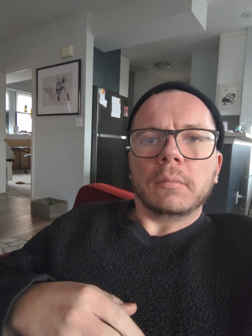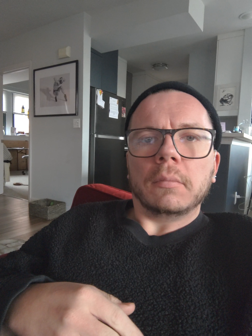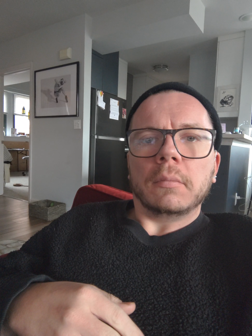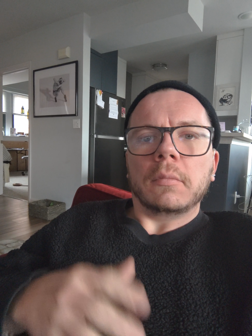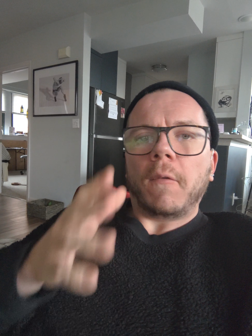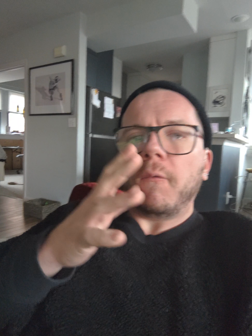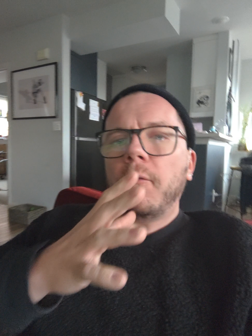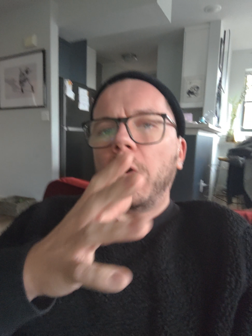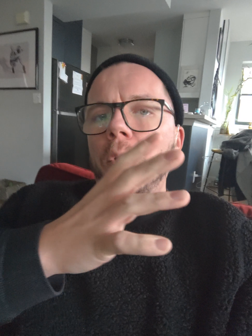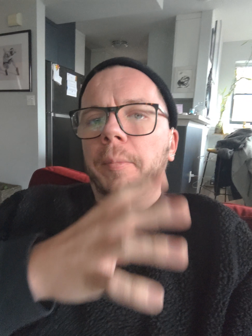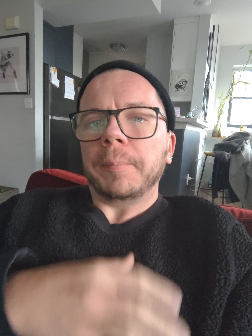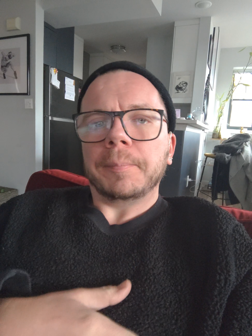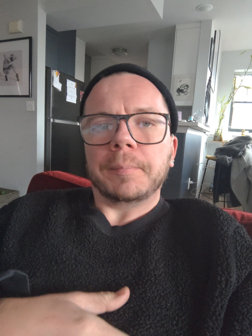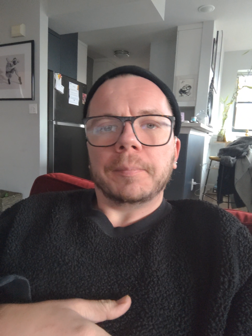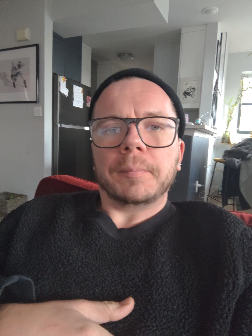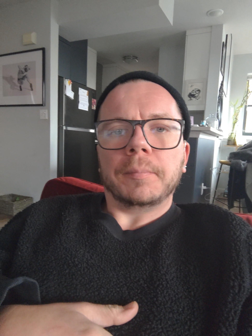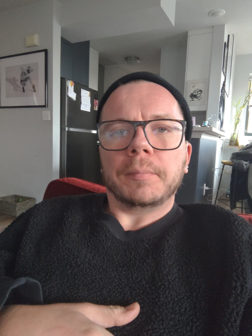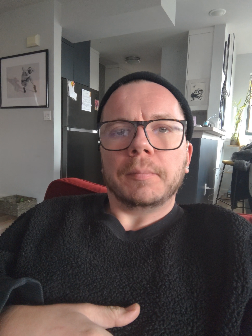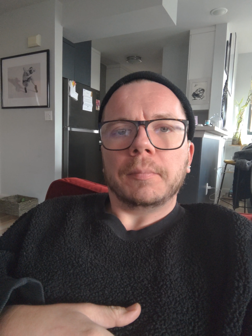farm